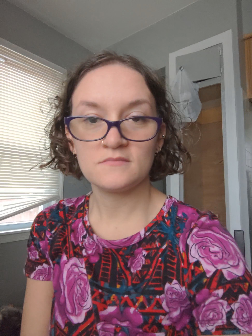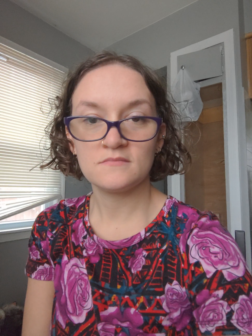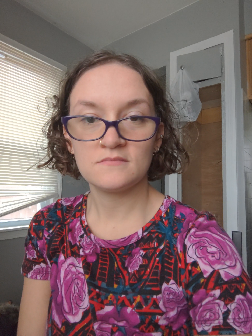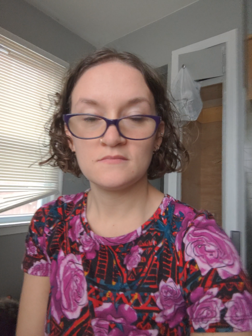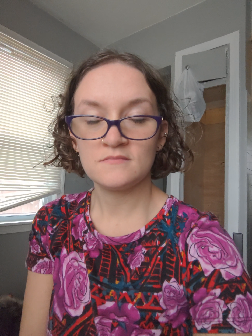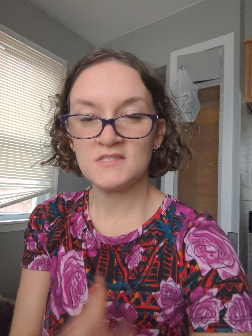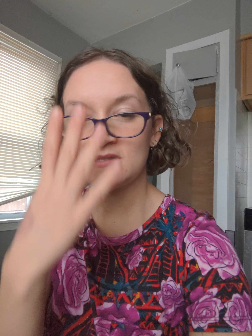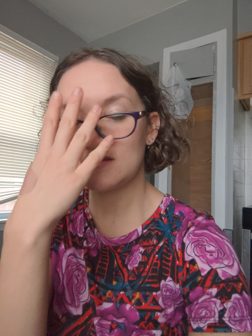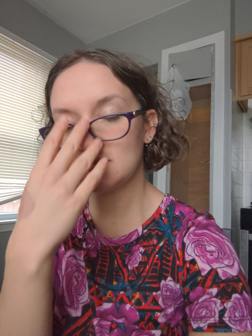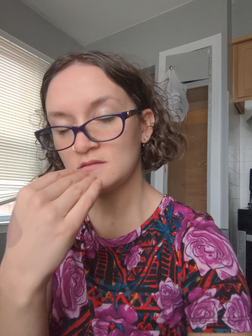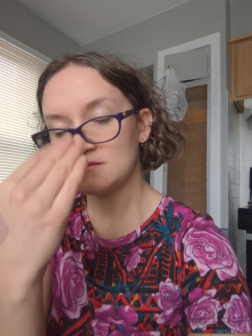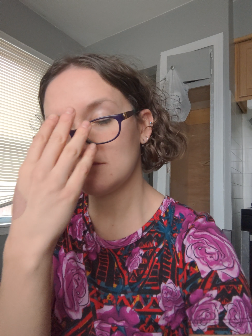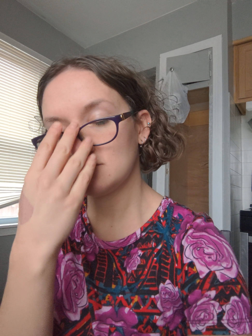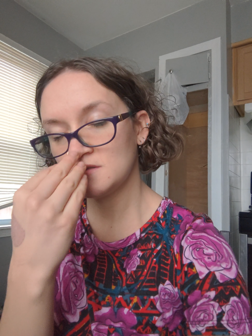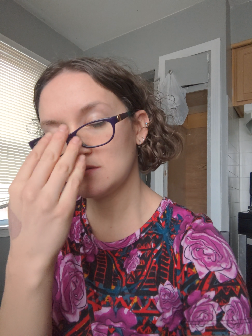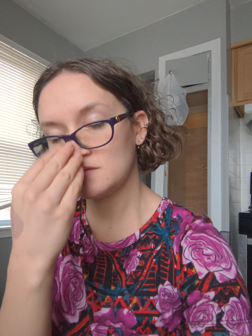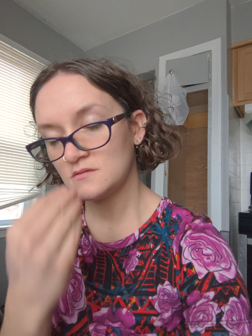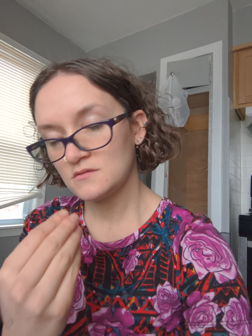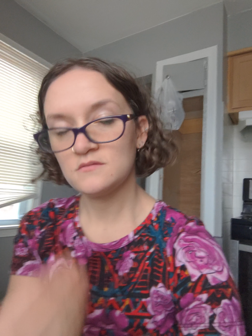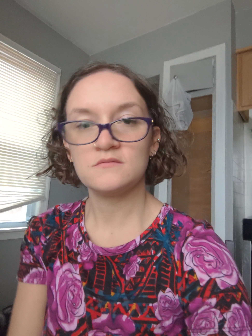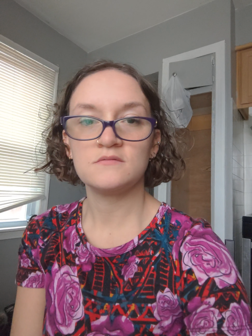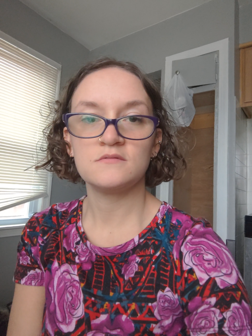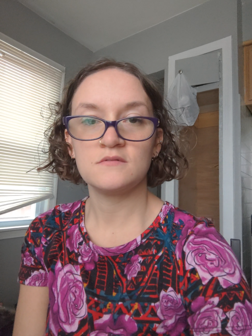sleepy